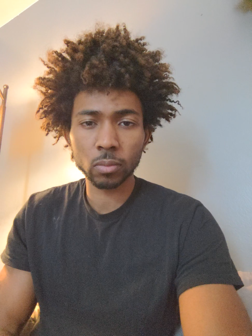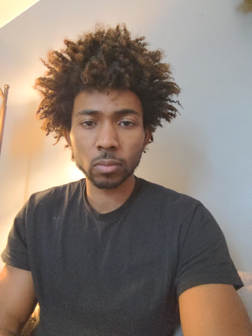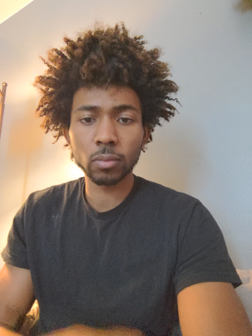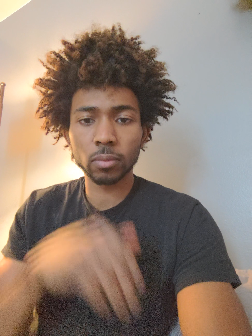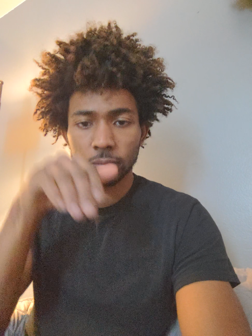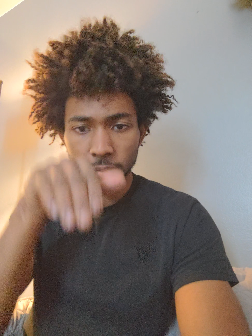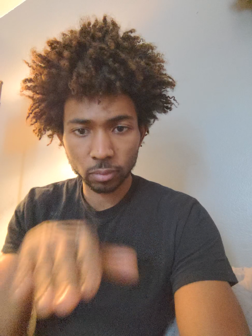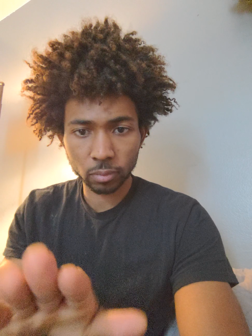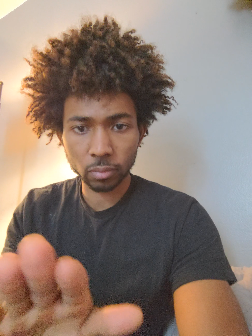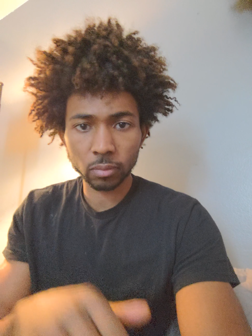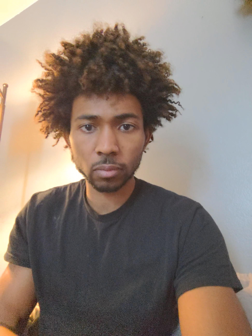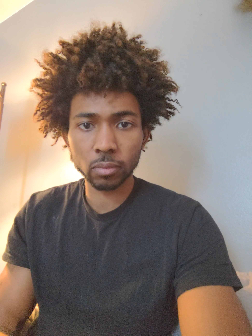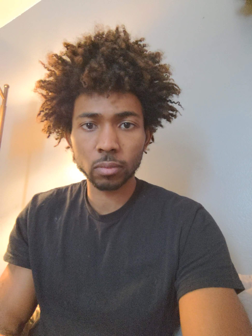into